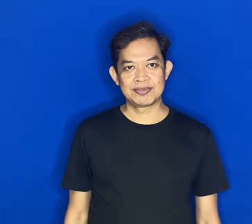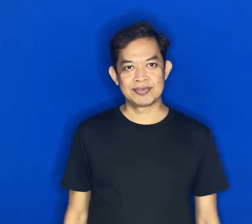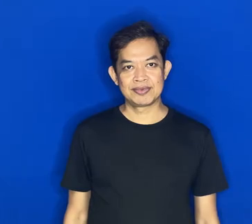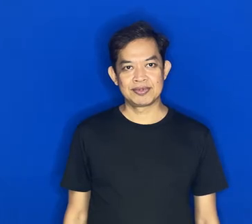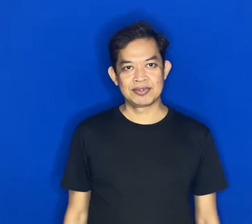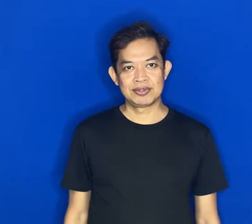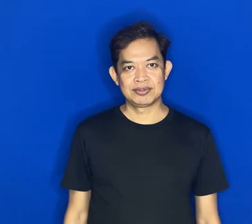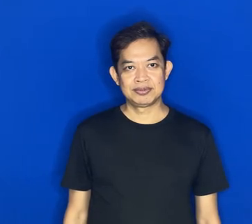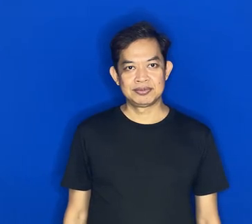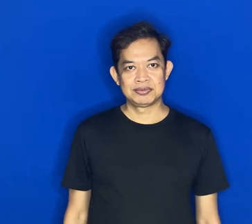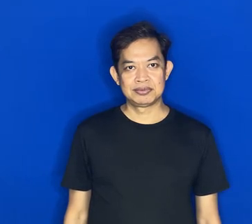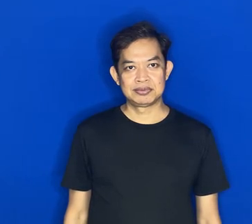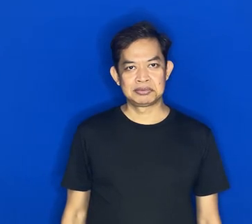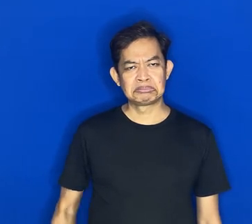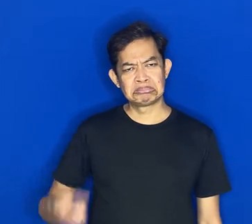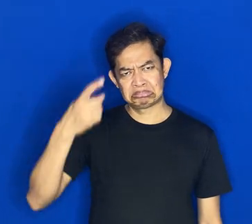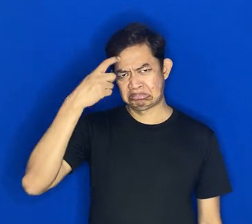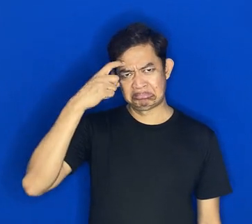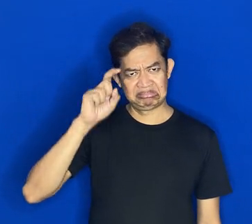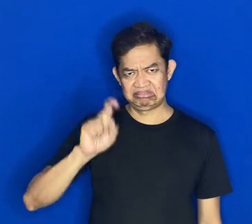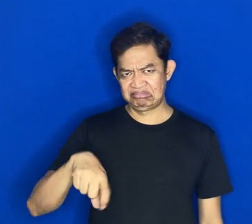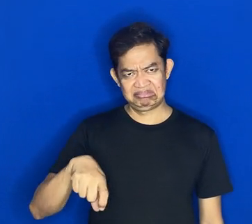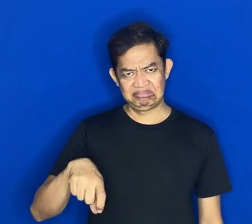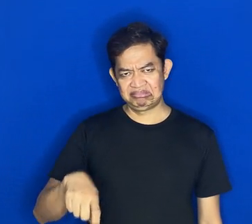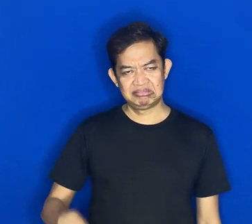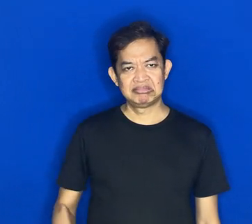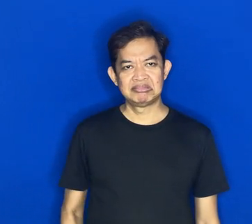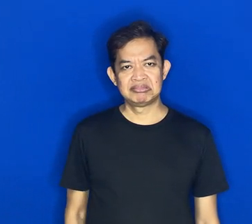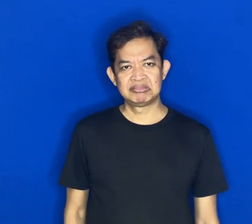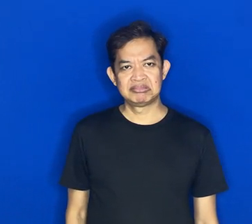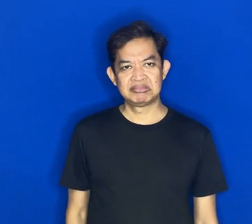don’t understand